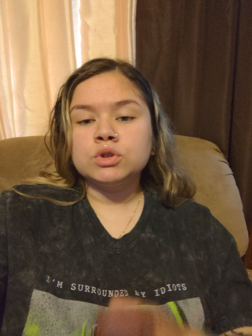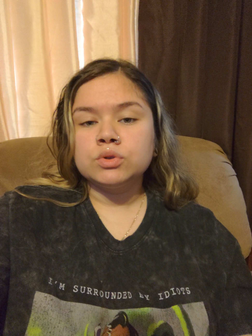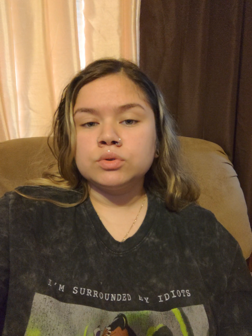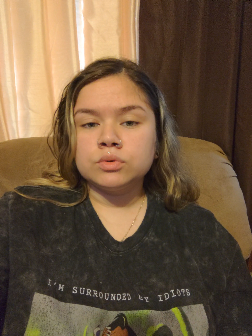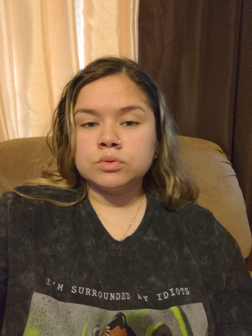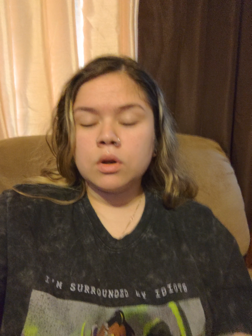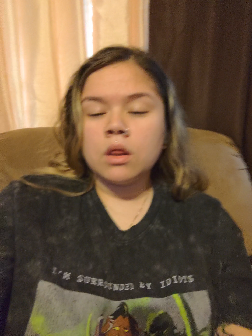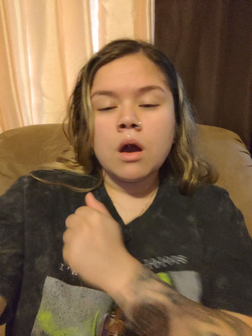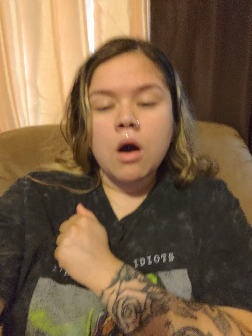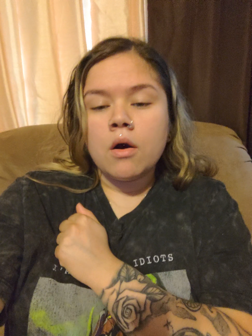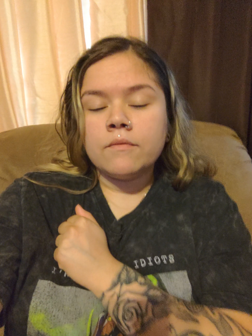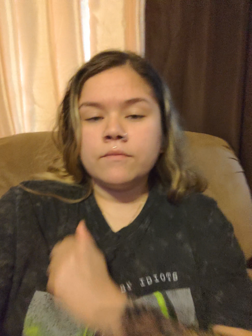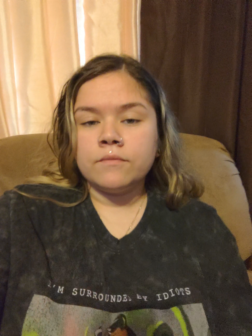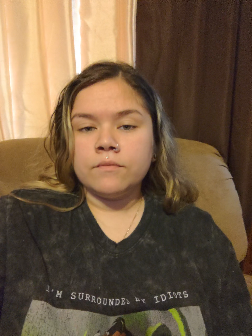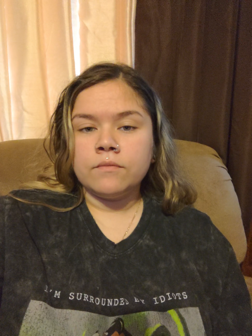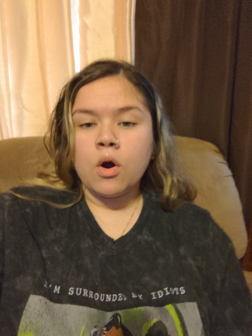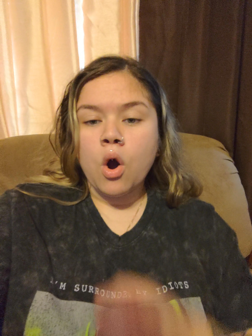love